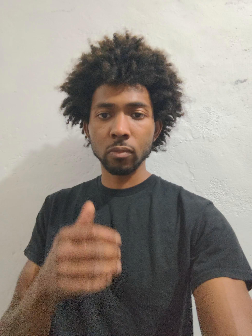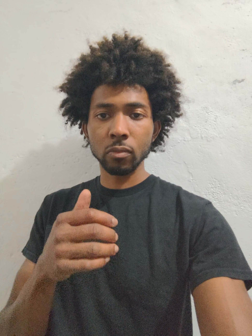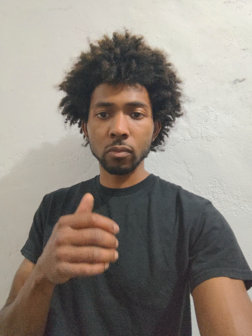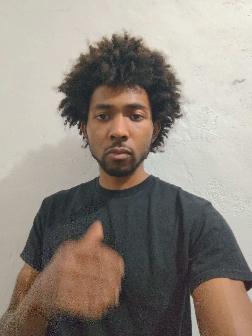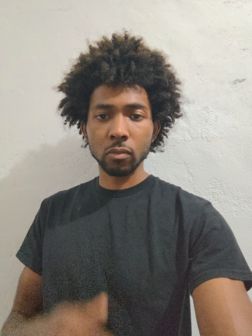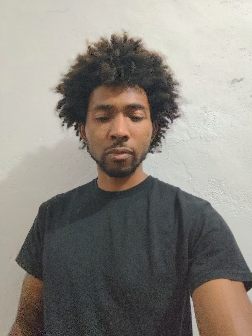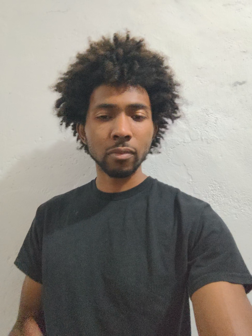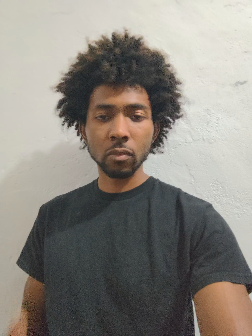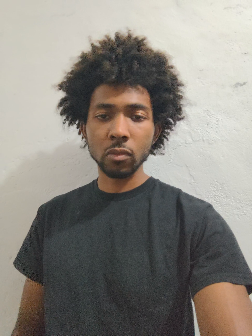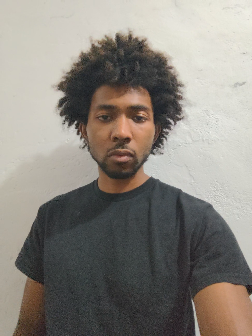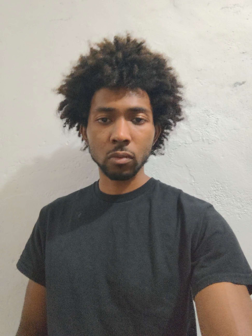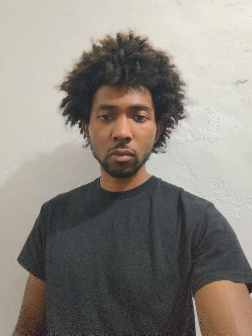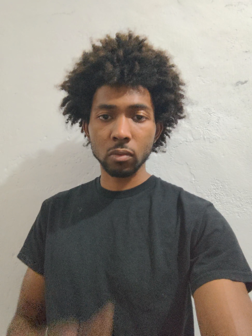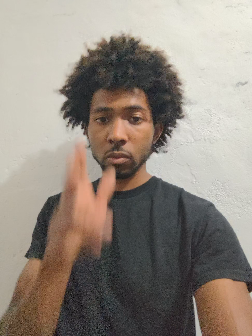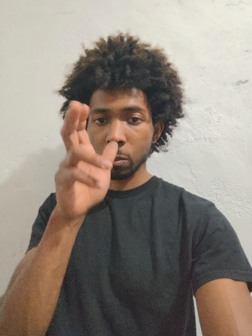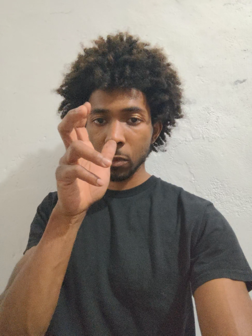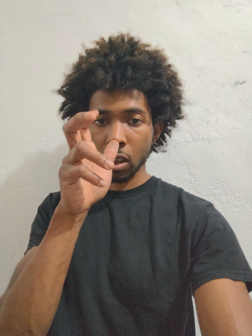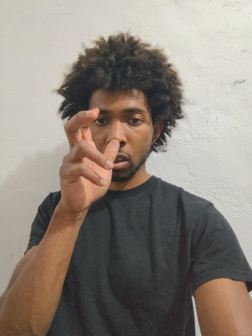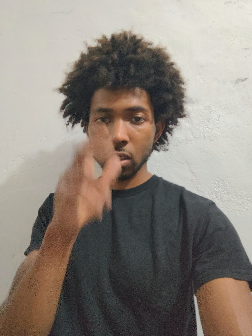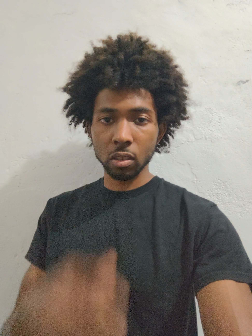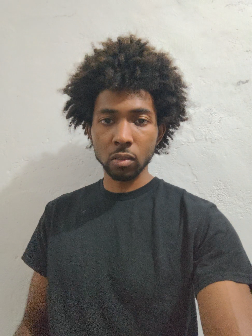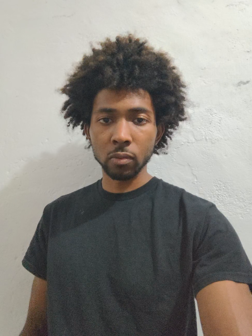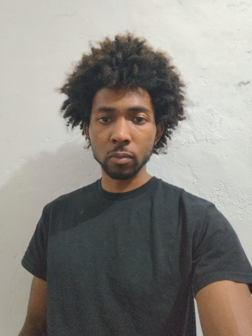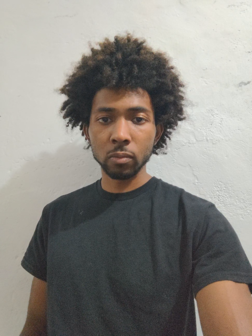ant